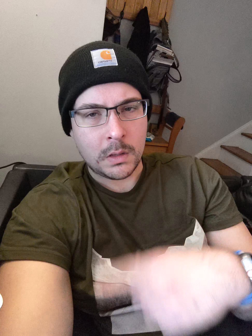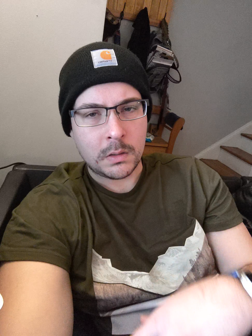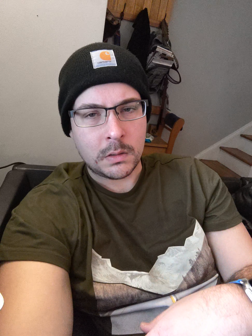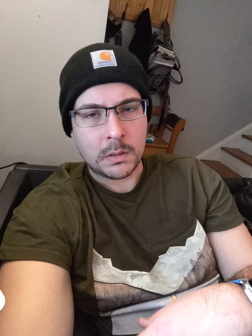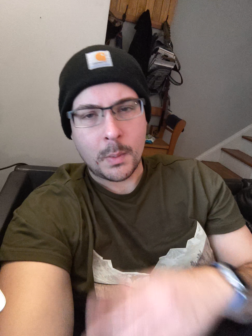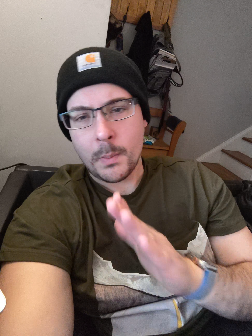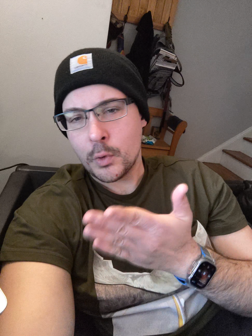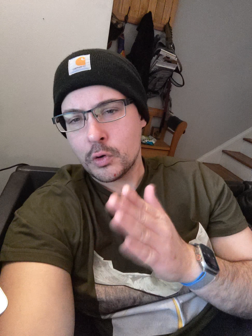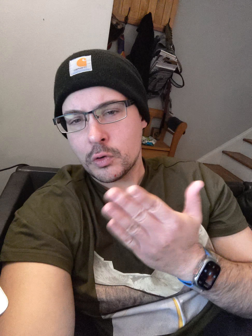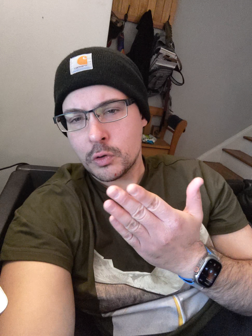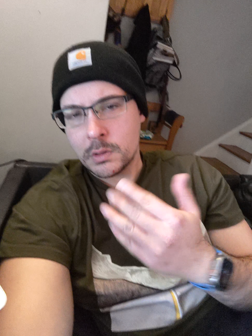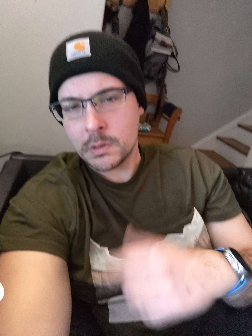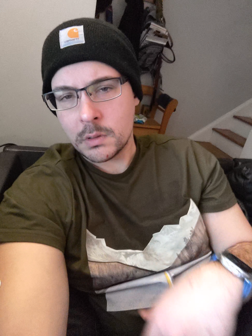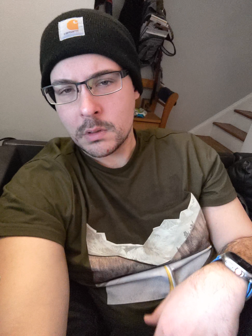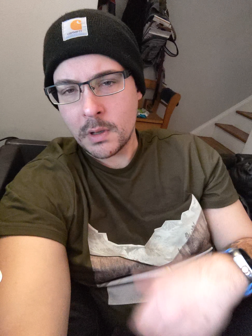book